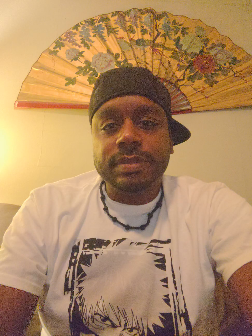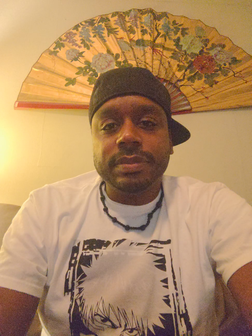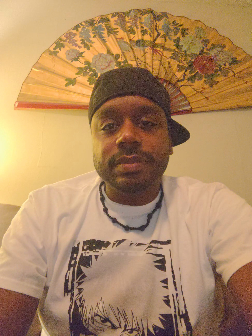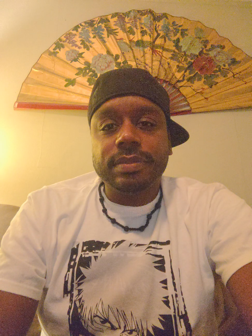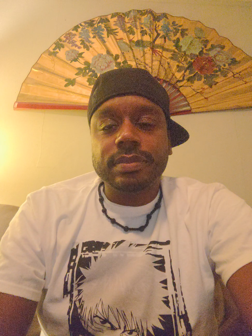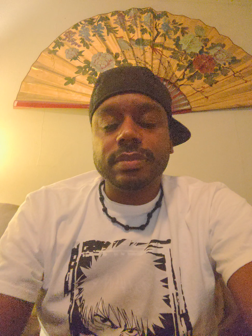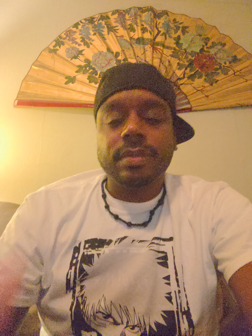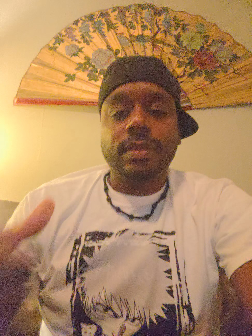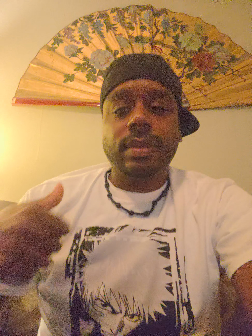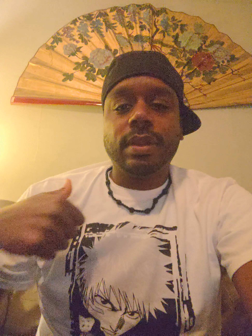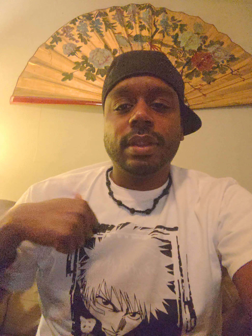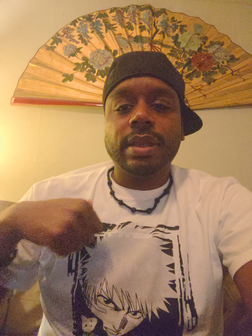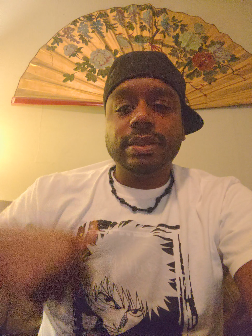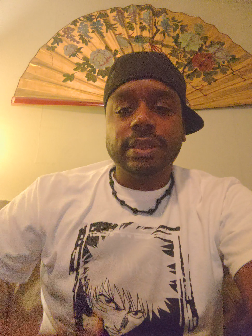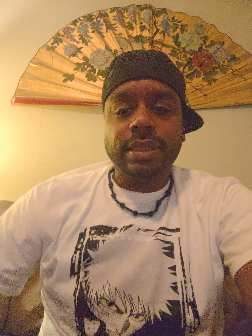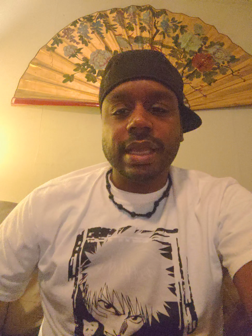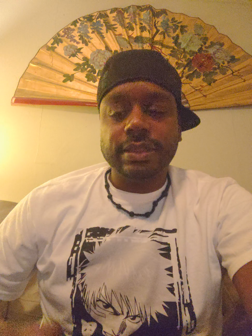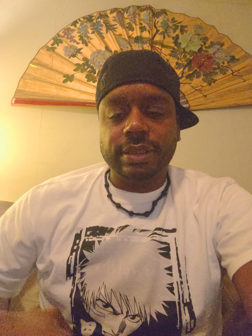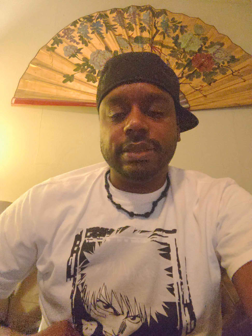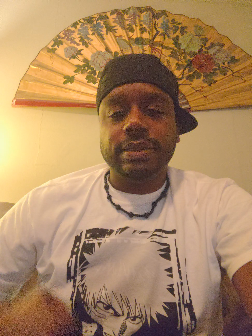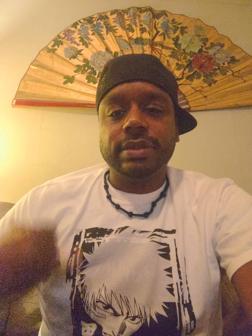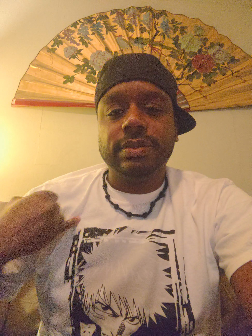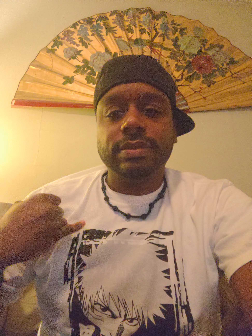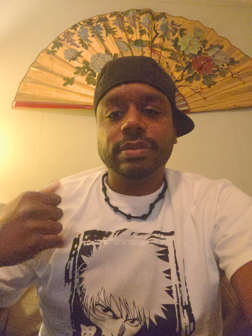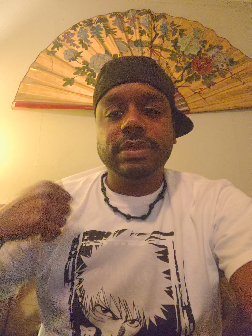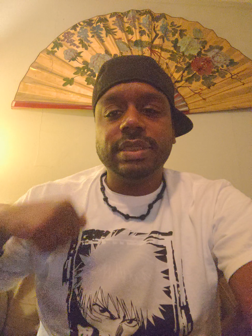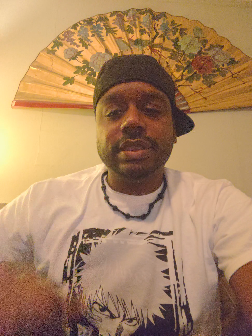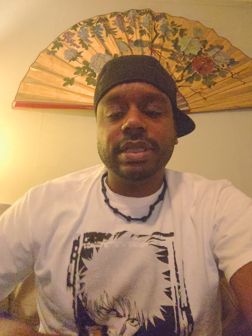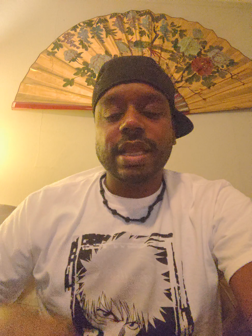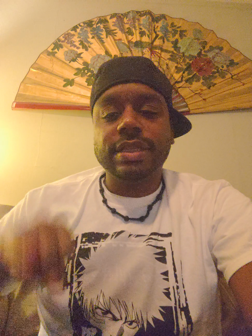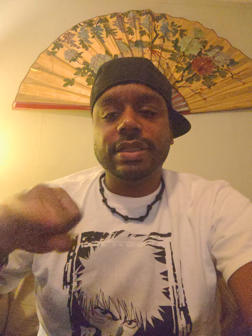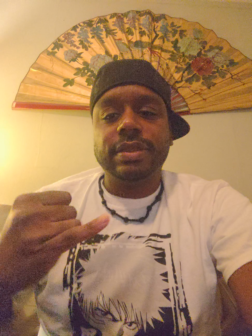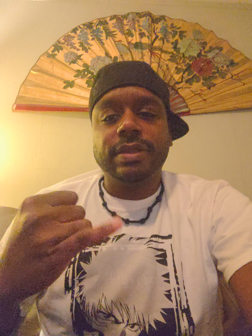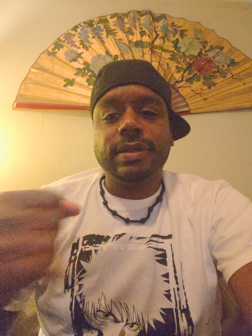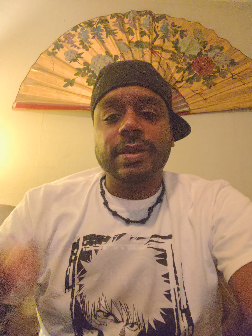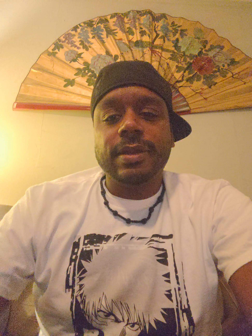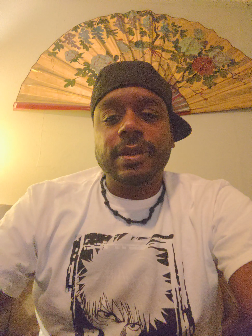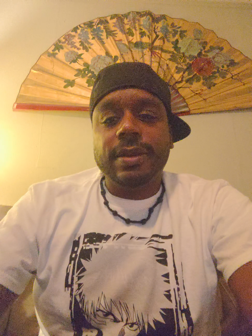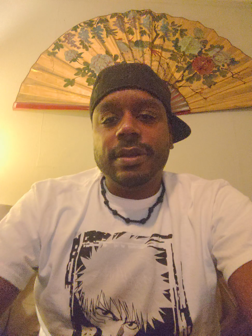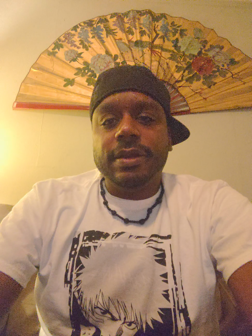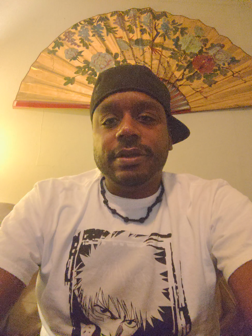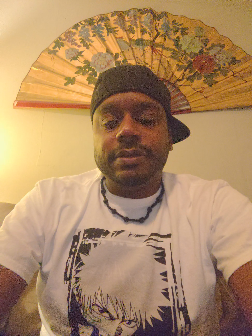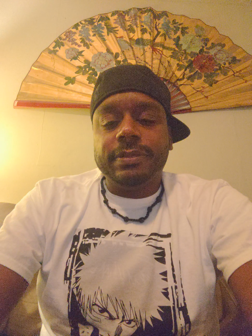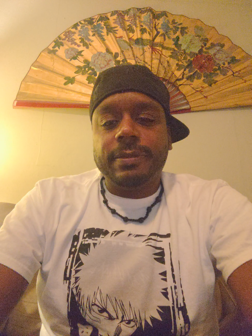jacket